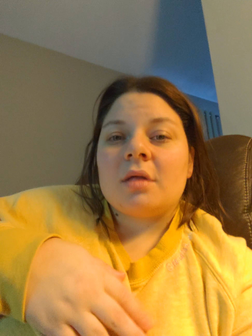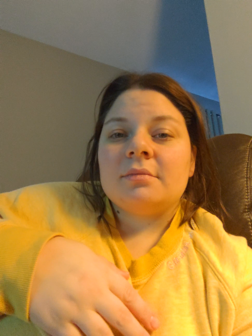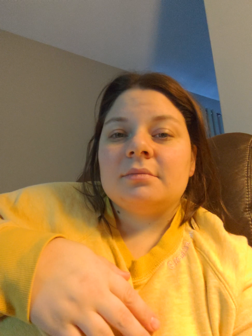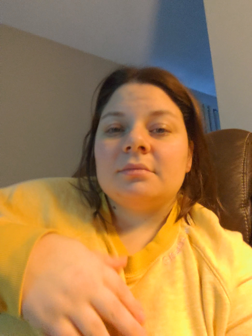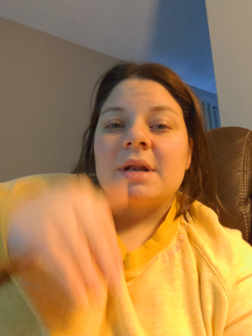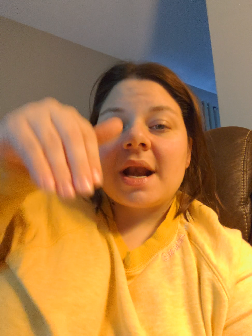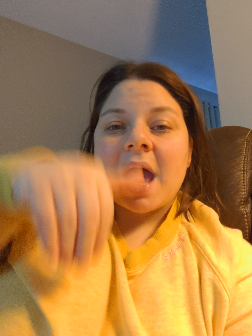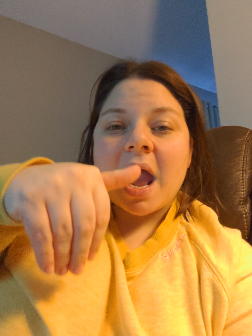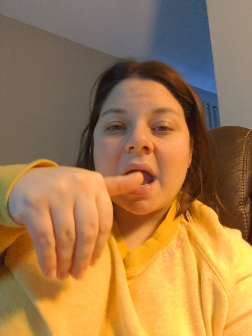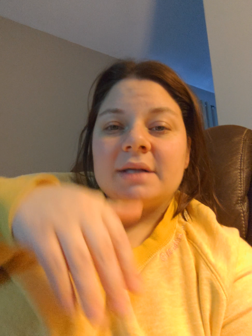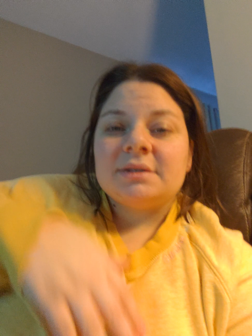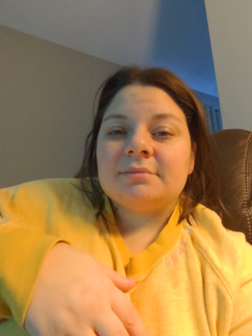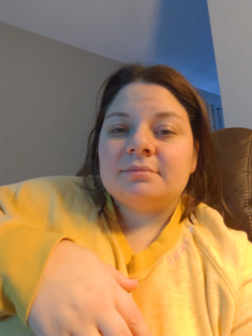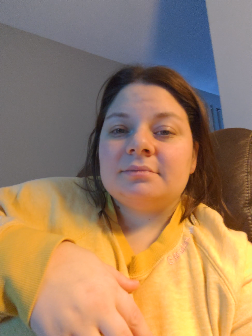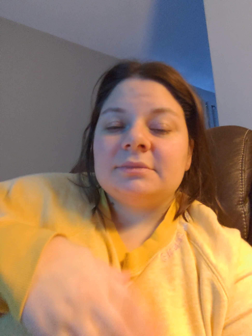night